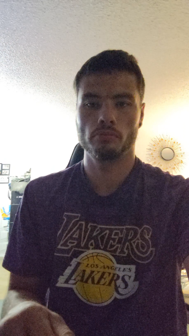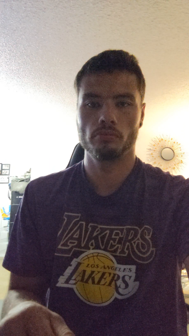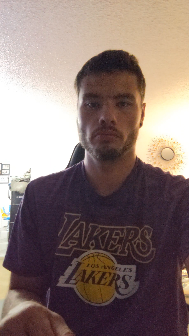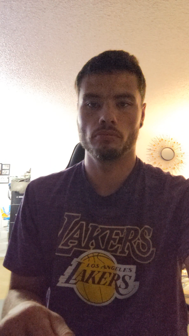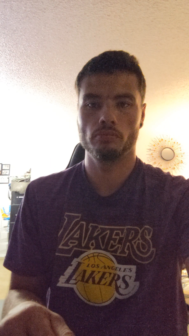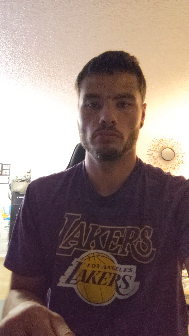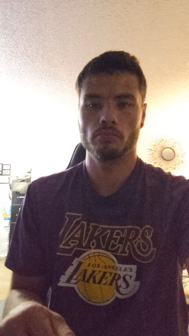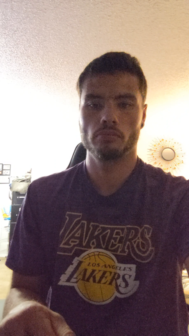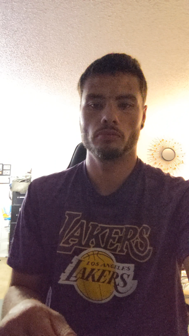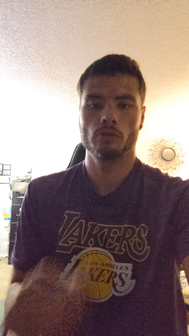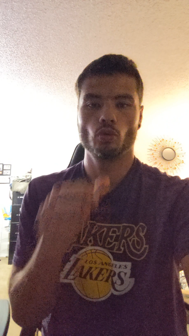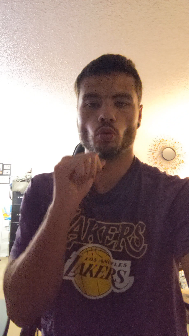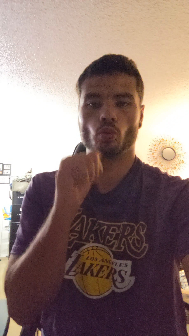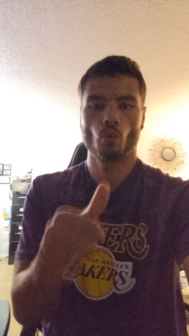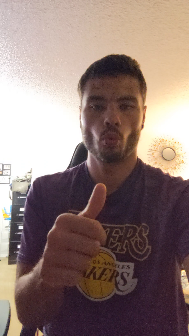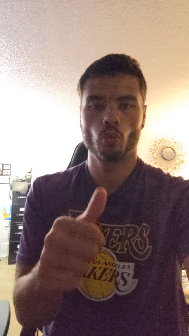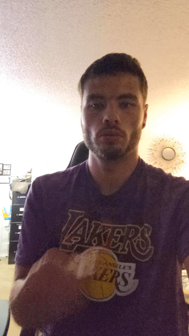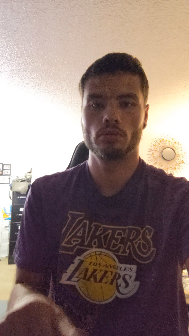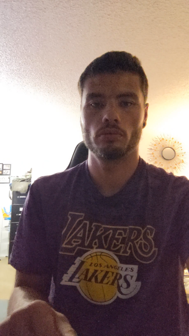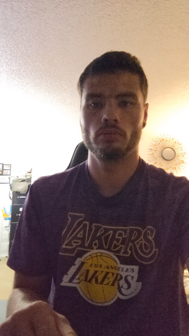don't